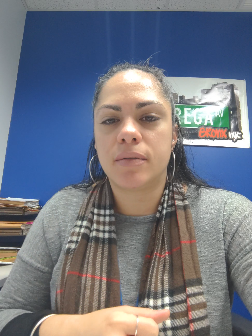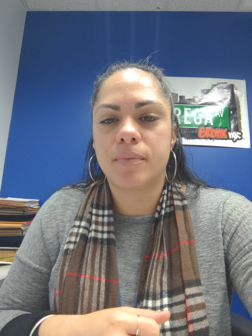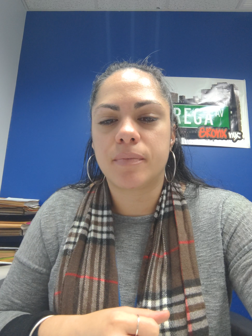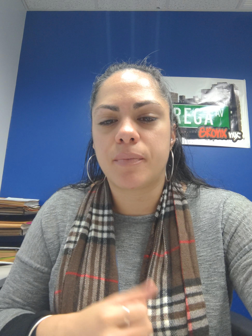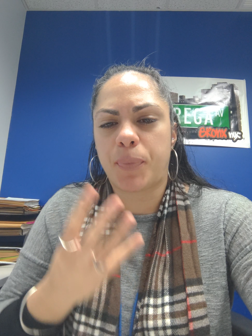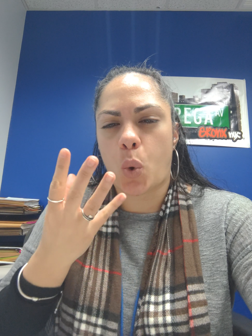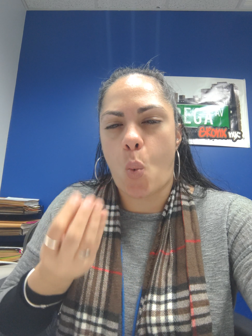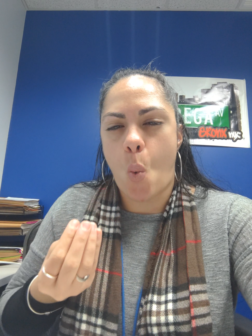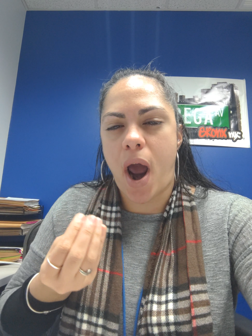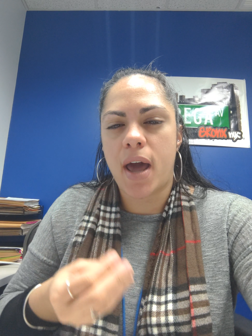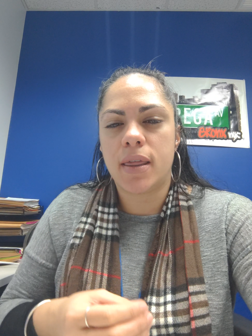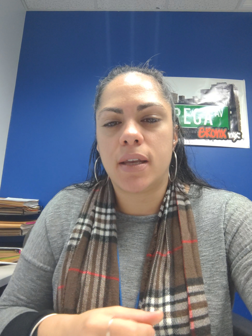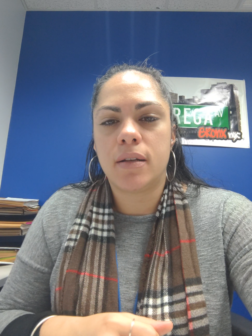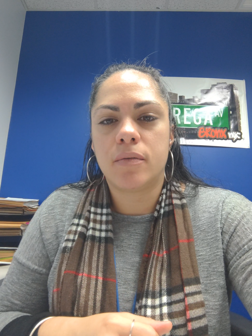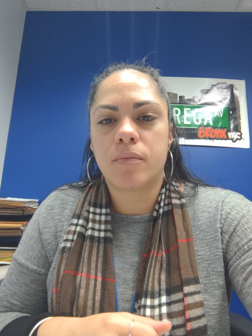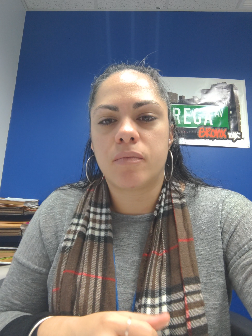wet